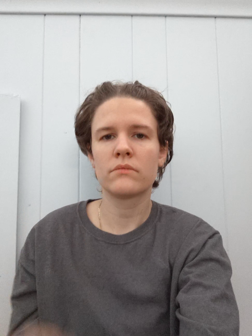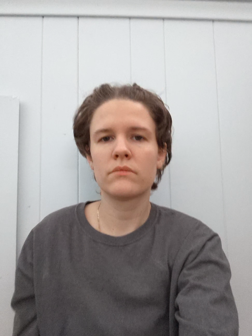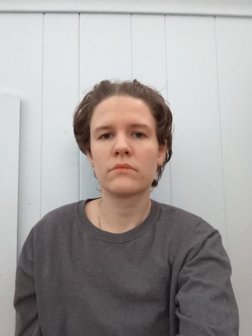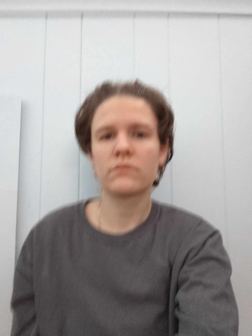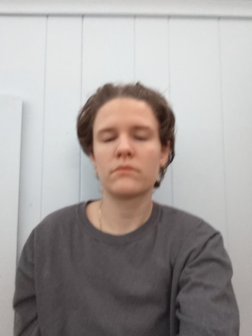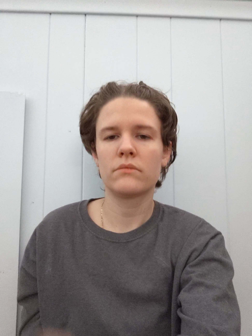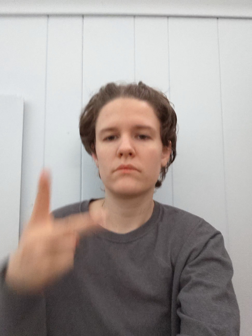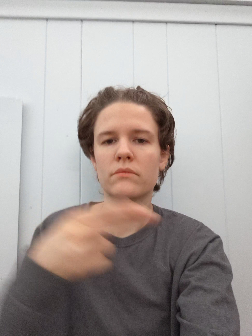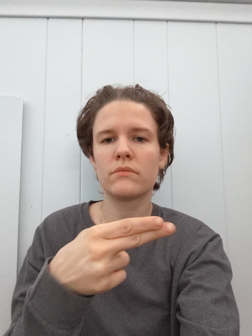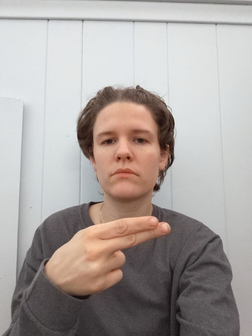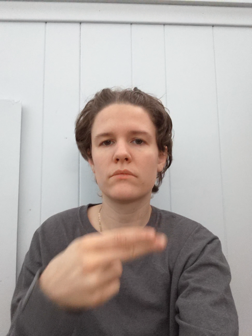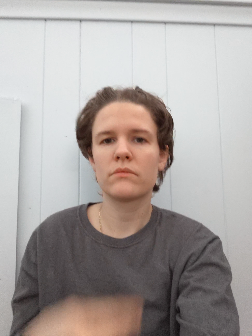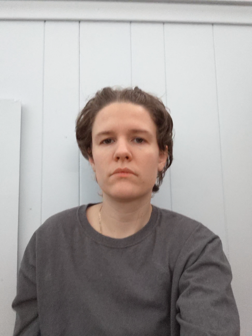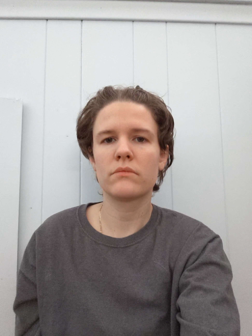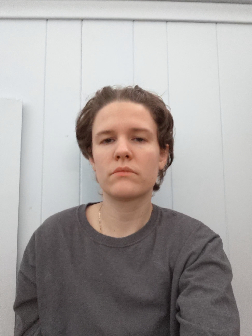cut